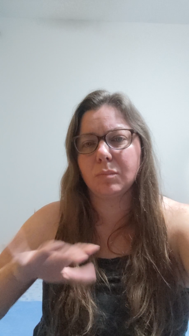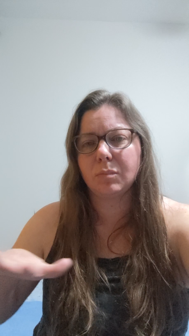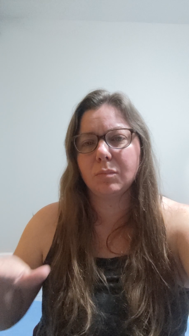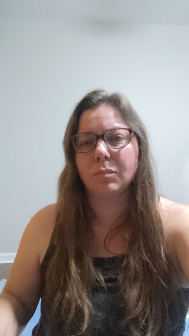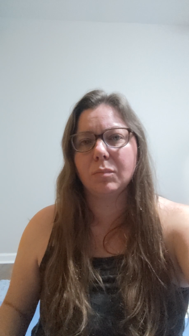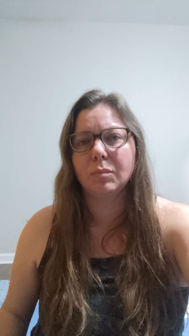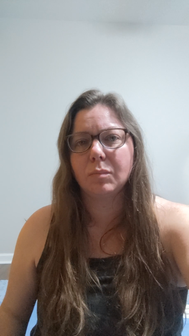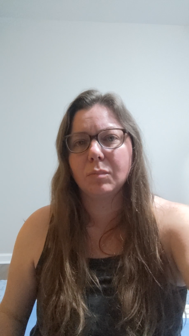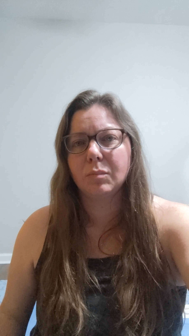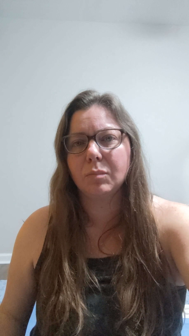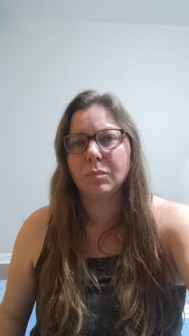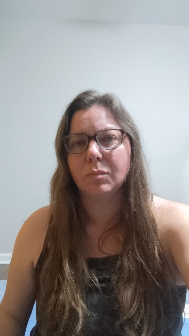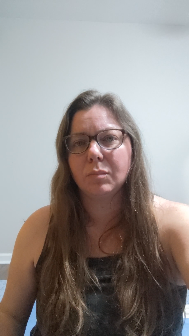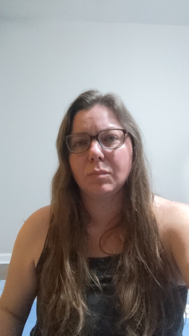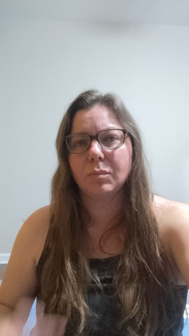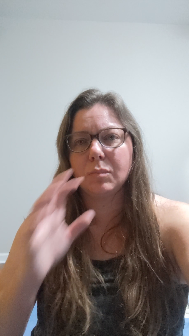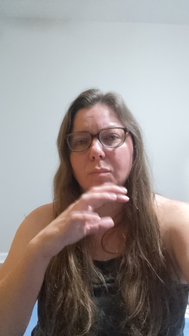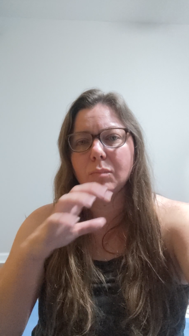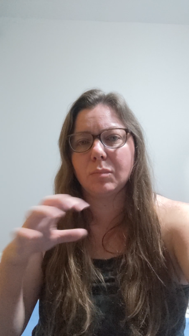grapes